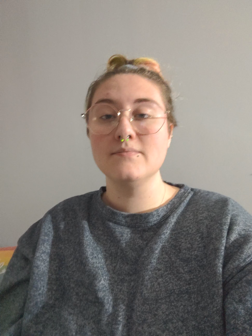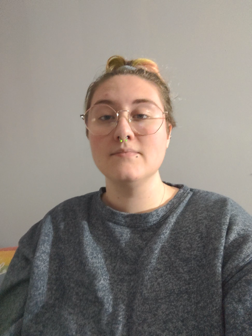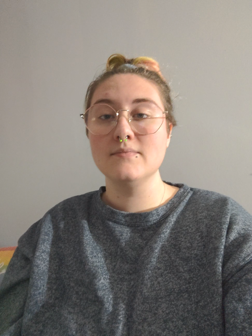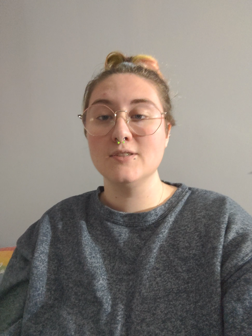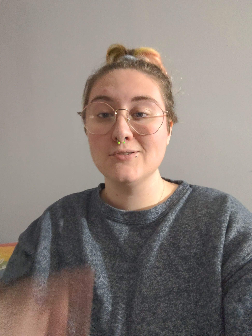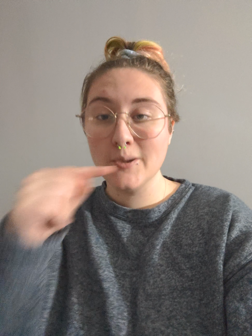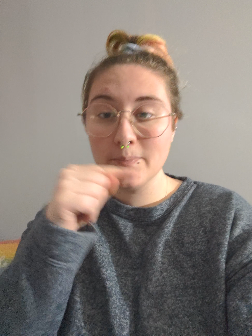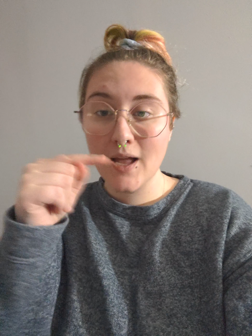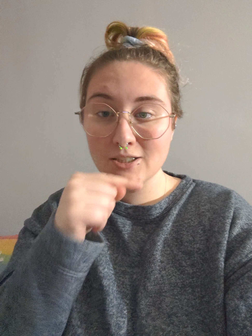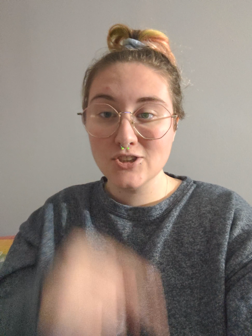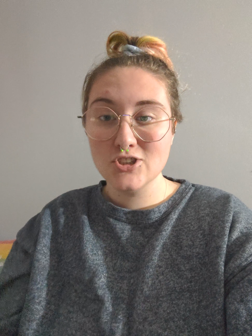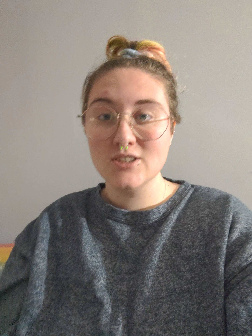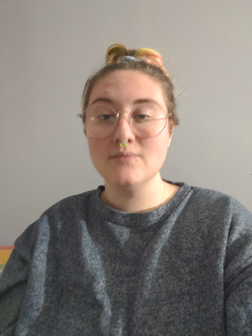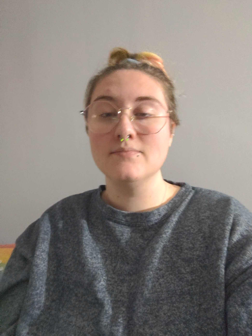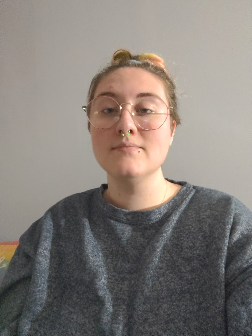toothbrush